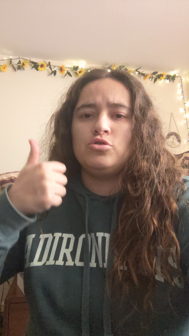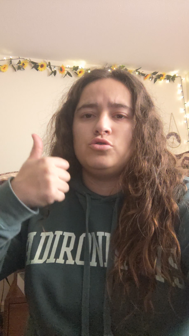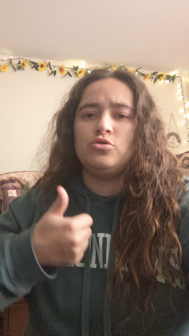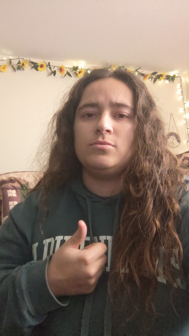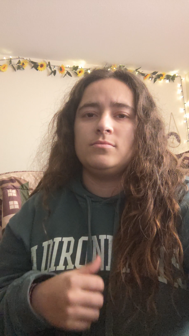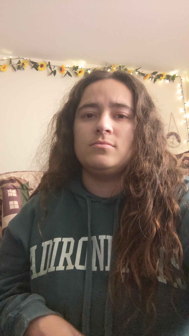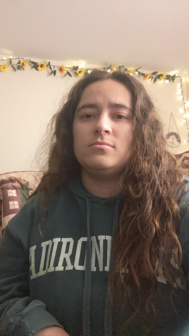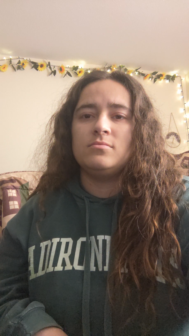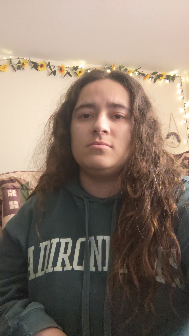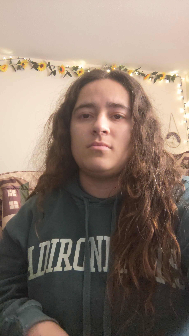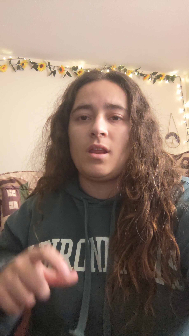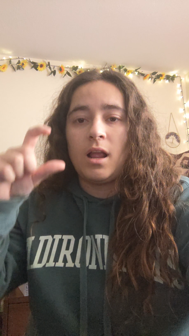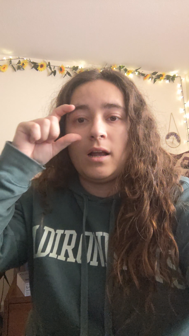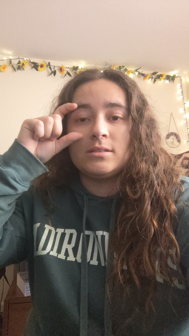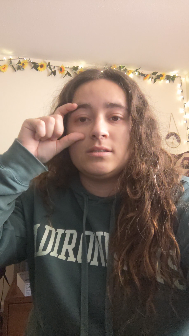glasses